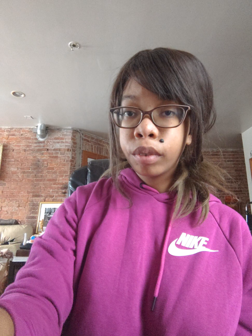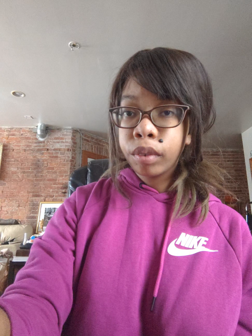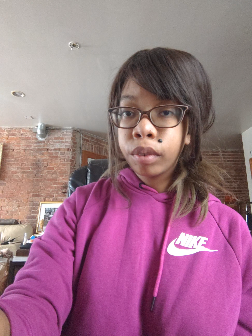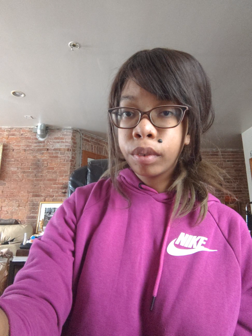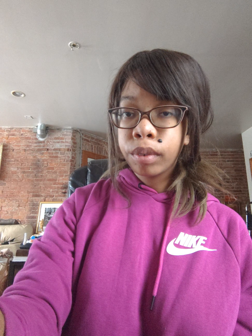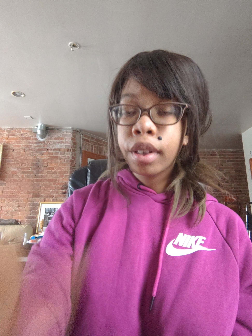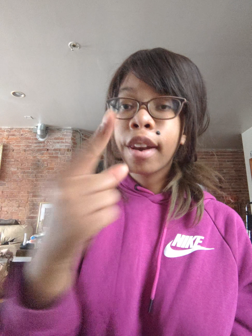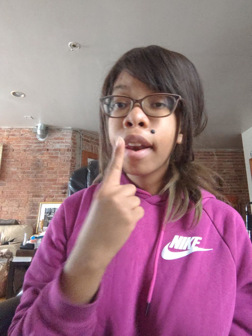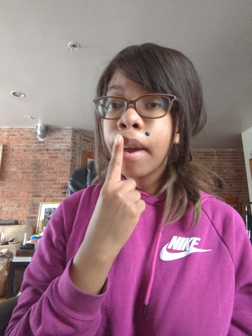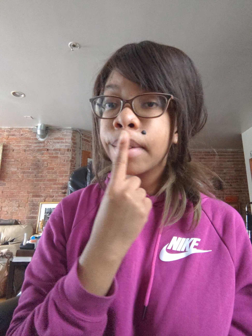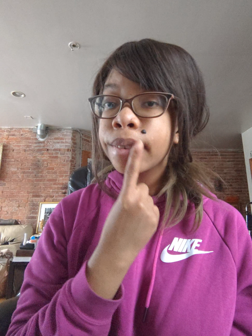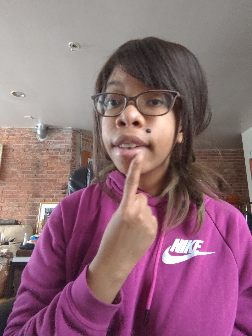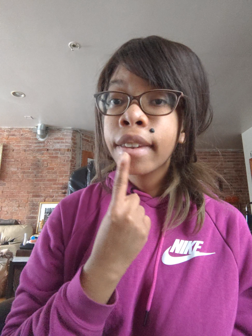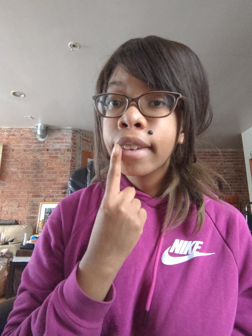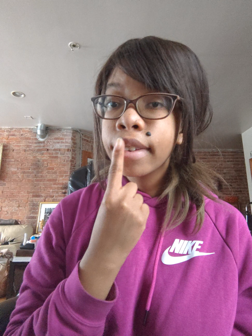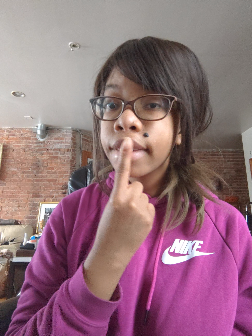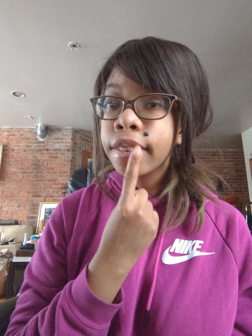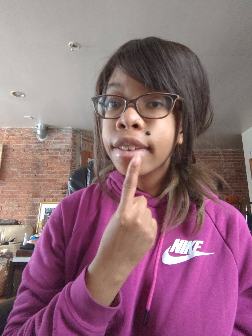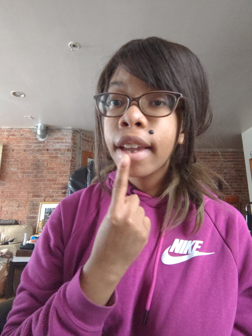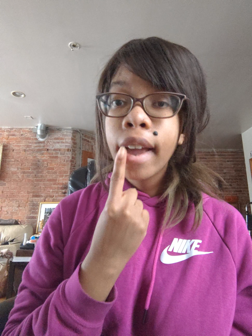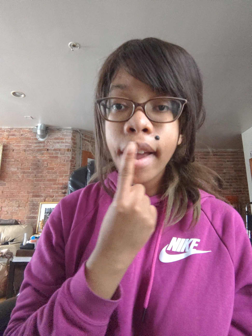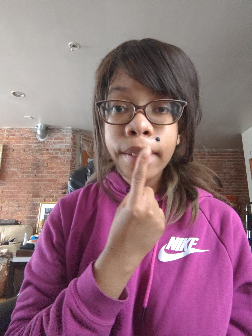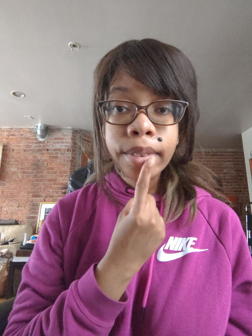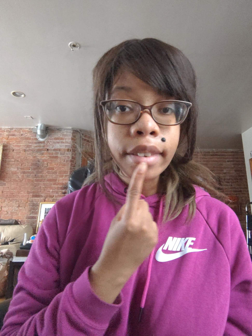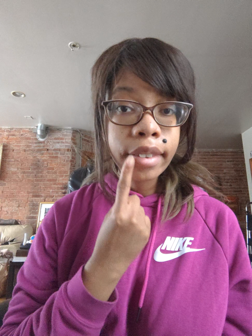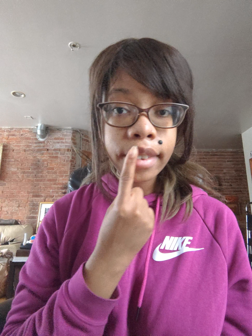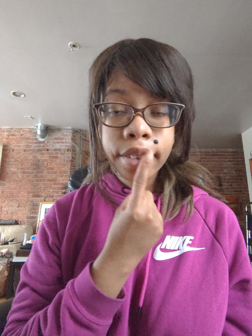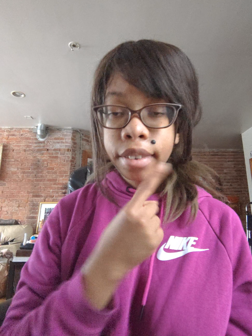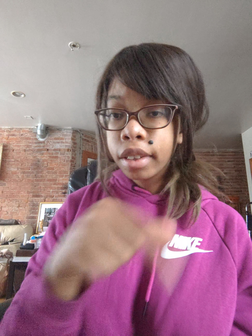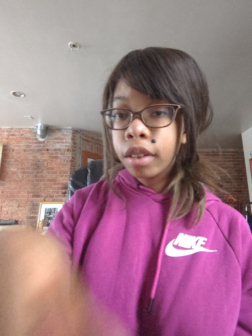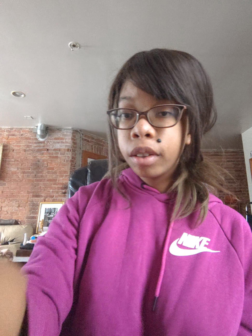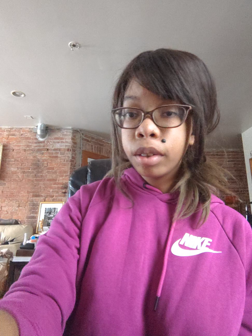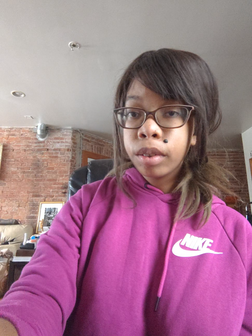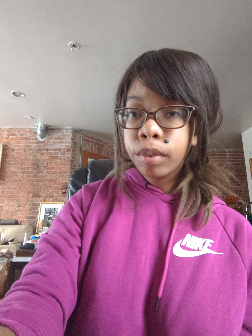lips